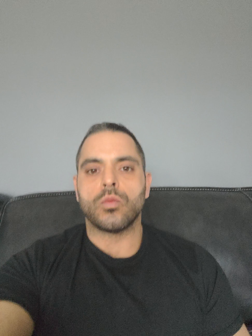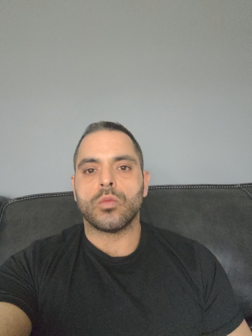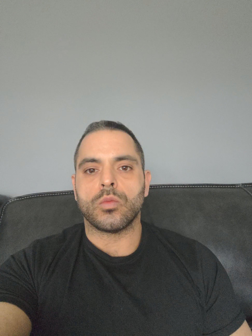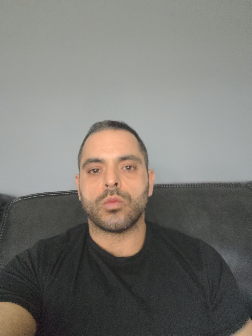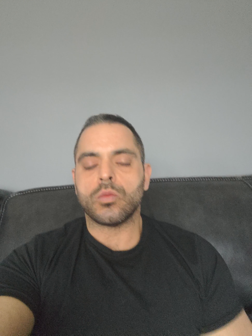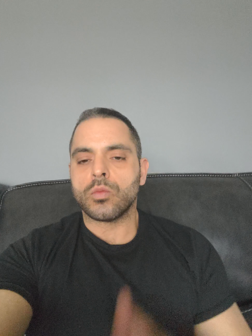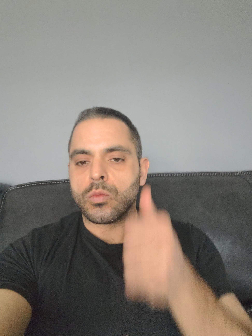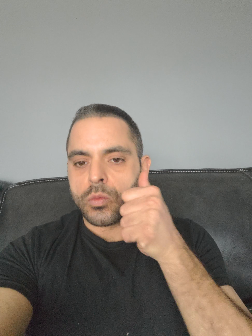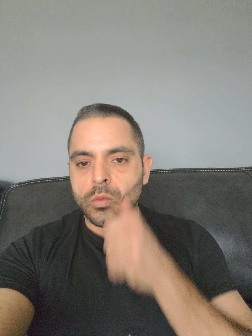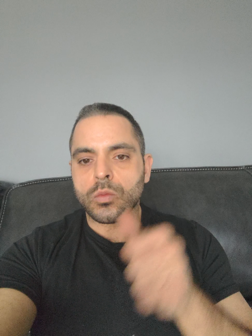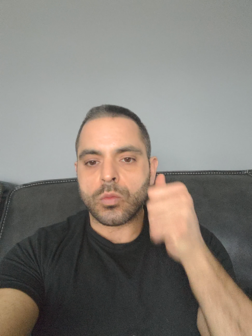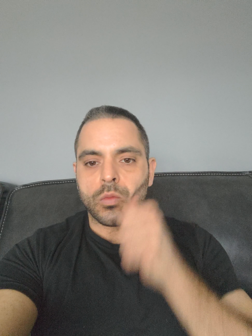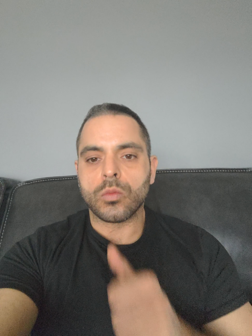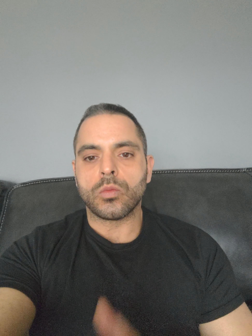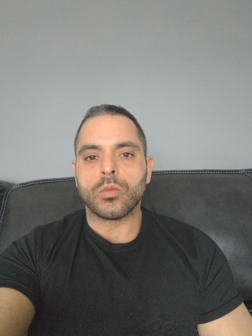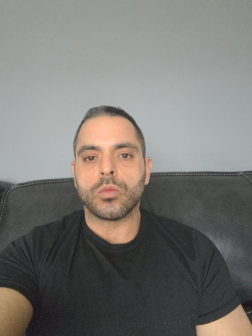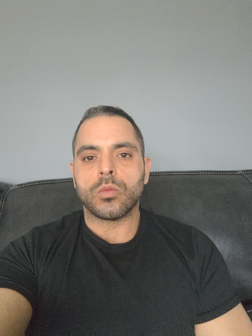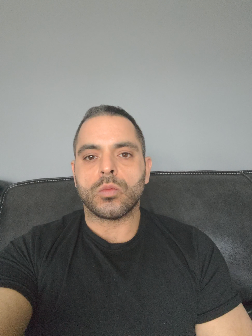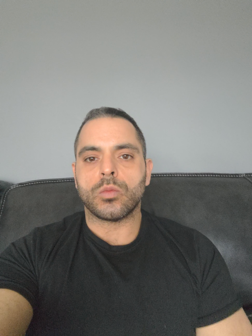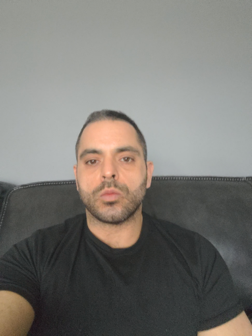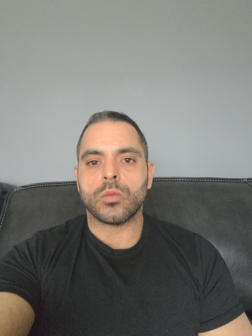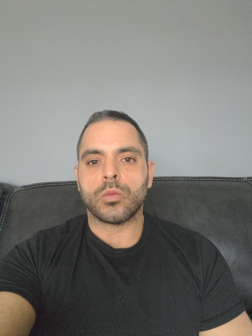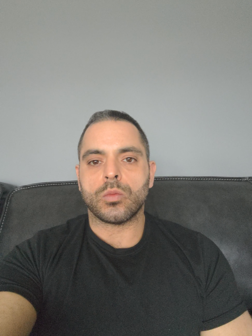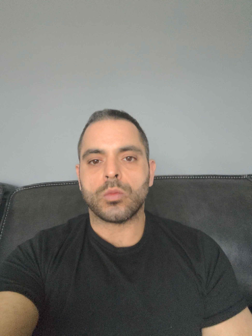girl